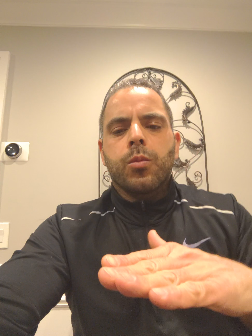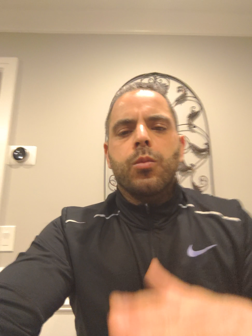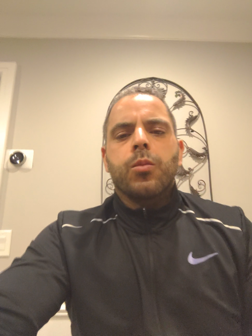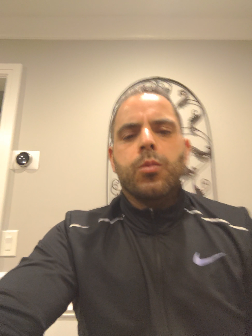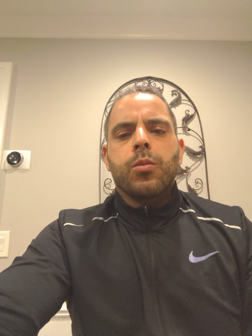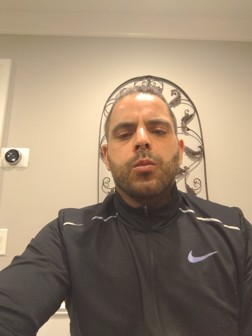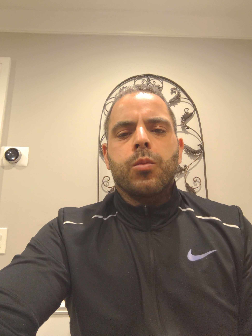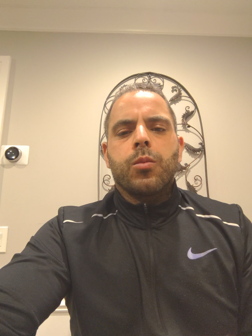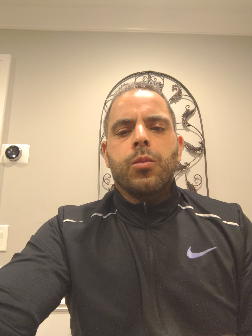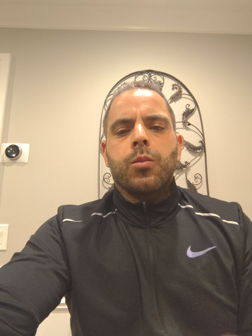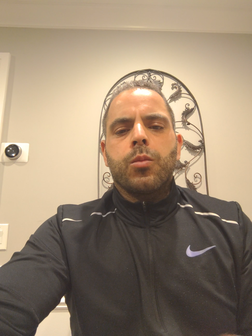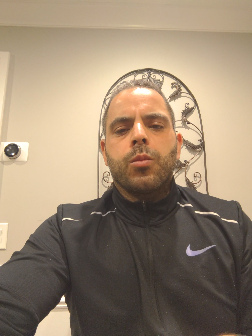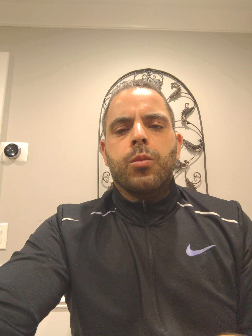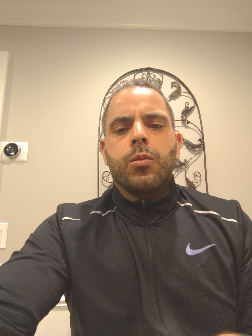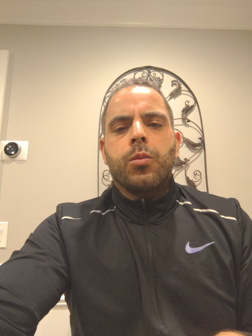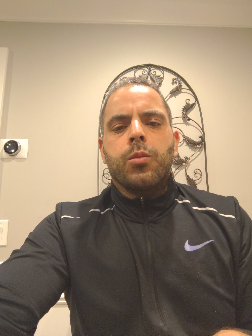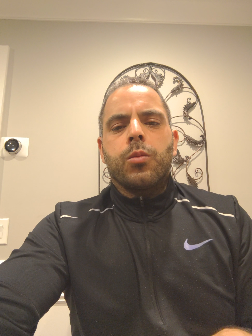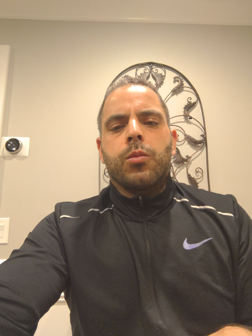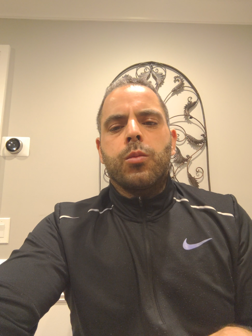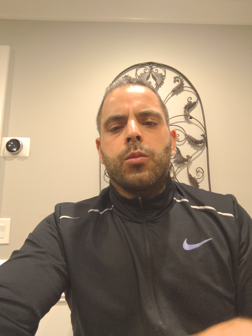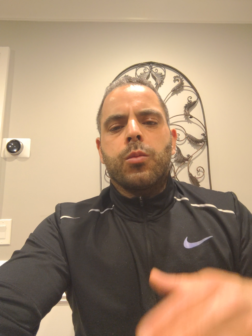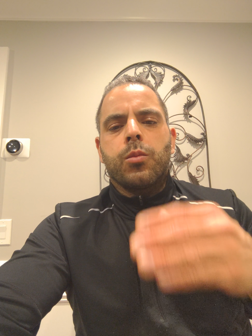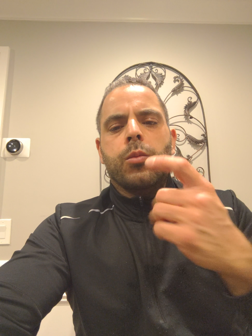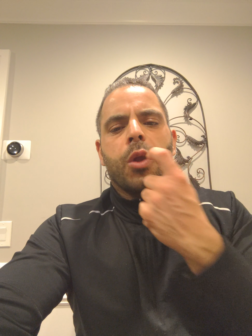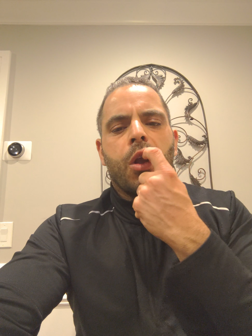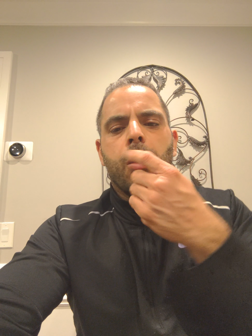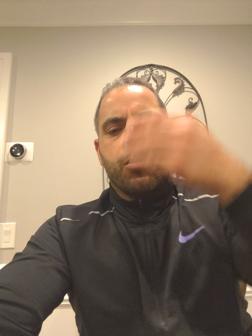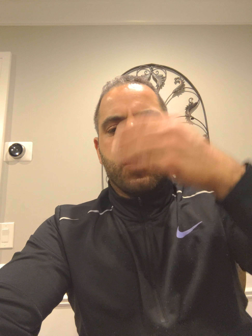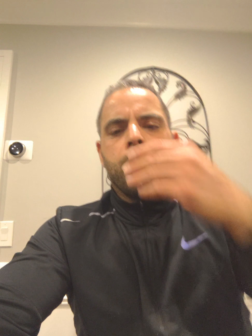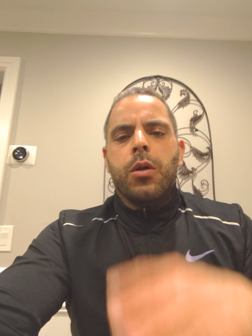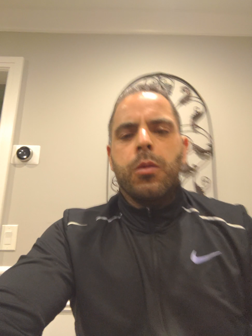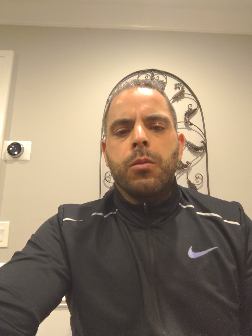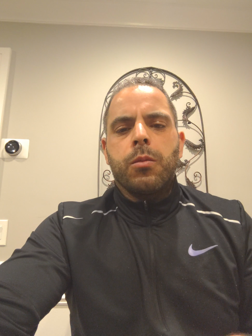window